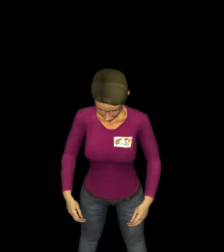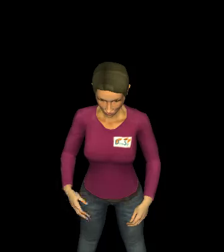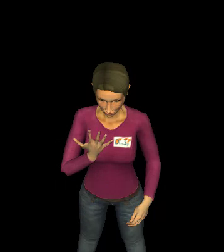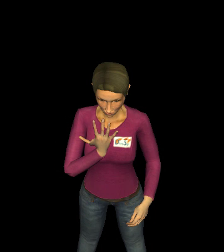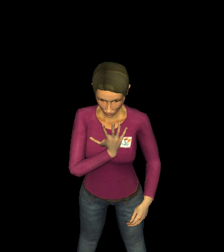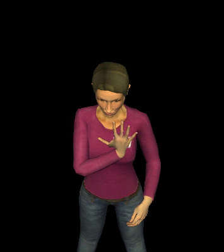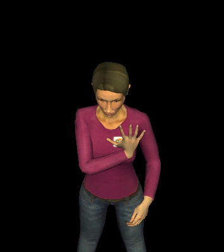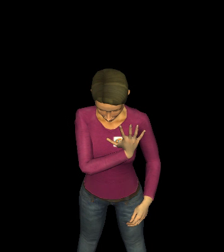لطيف